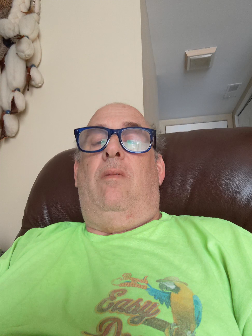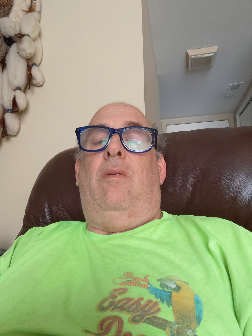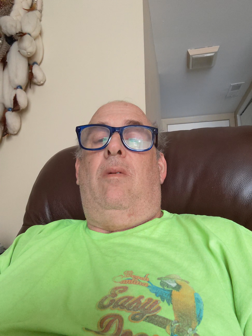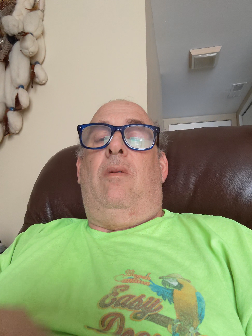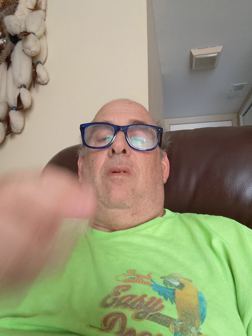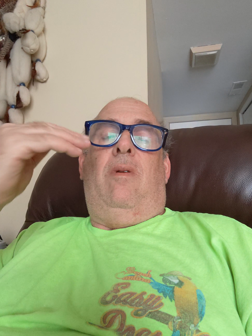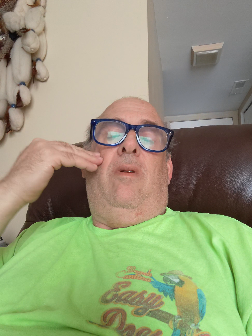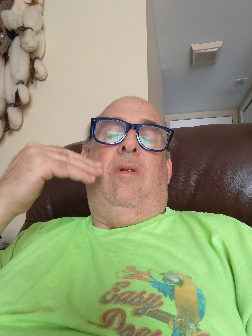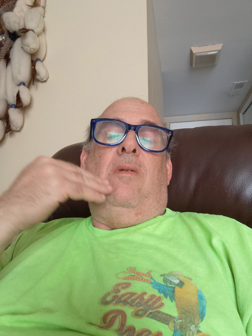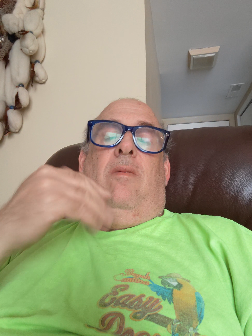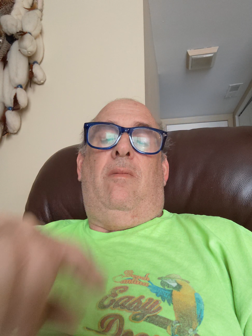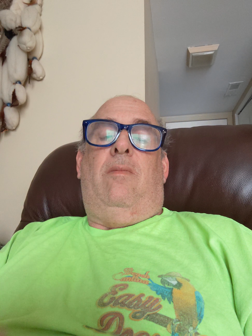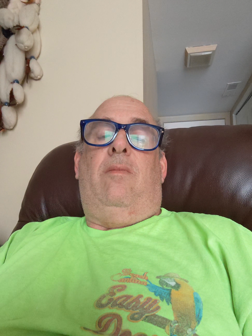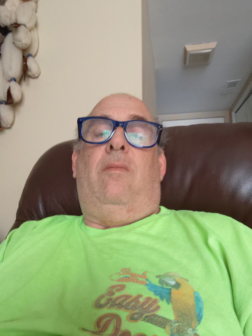head